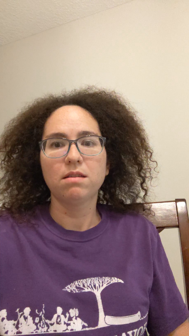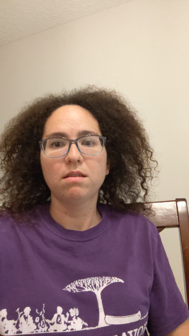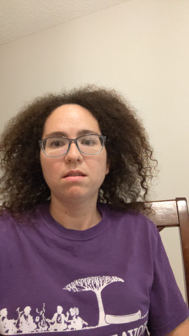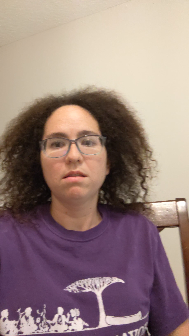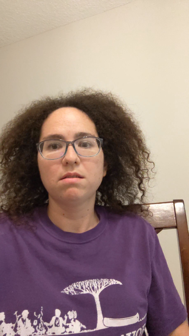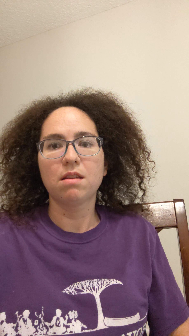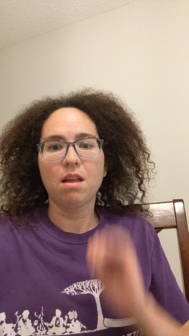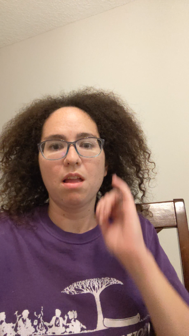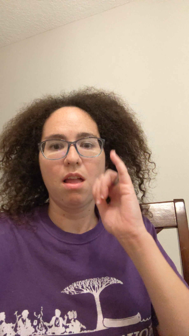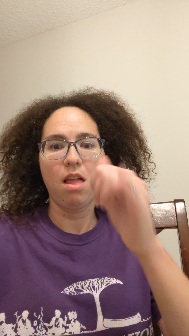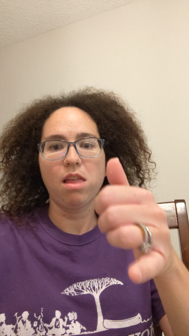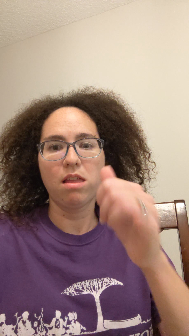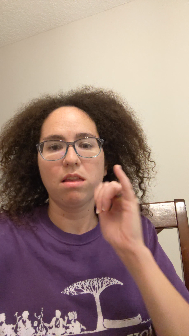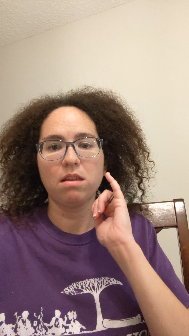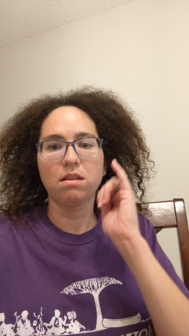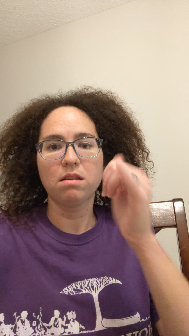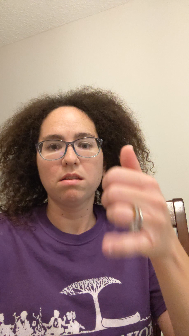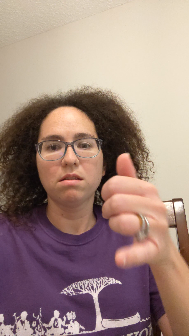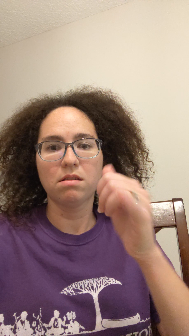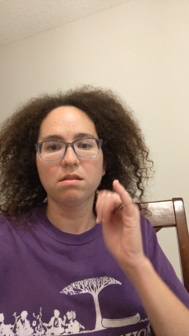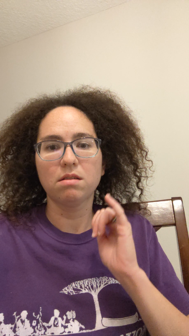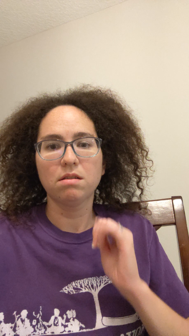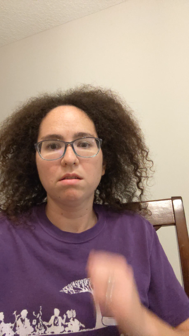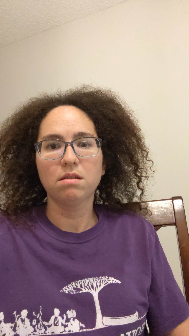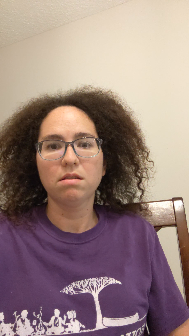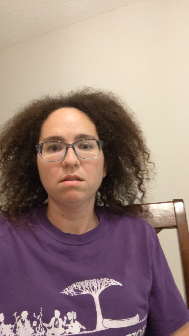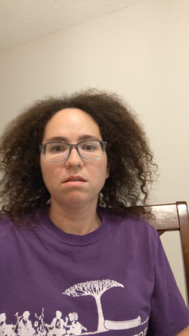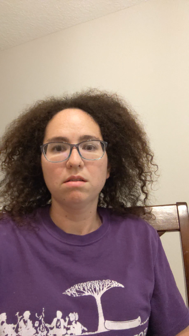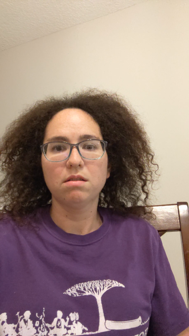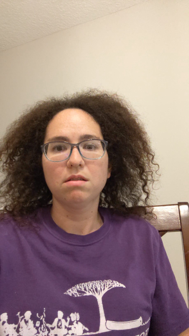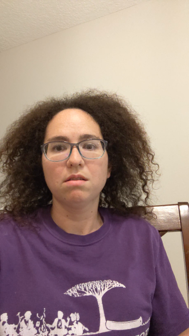rocking chair